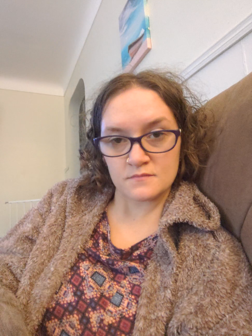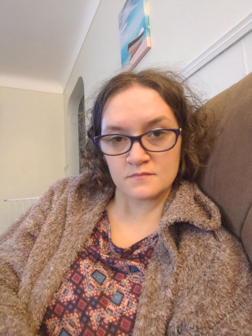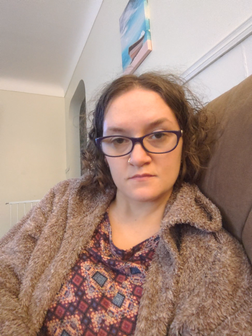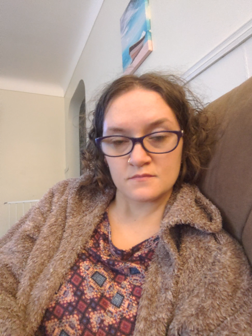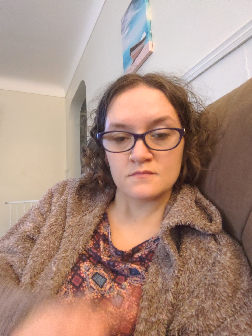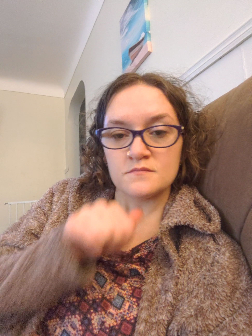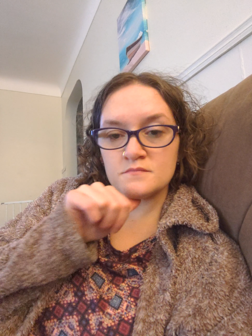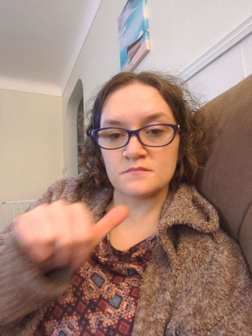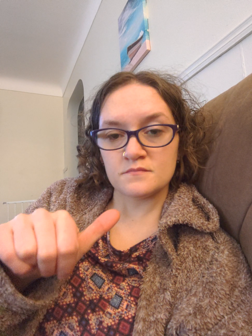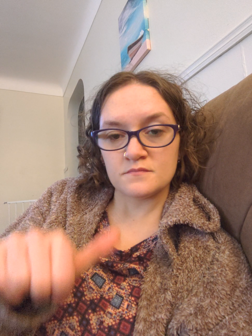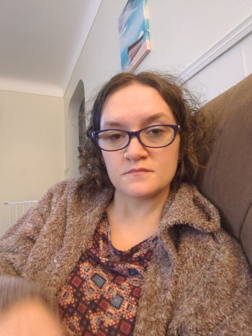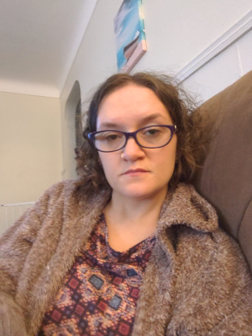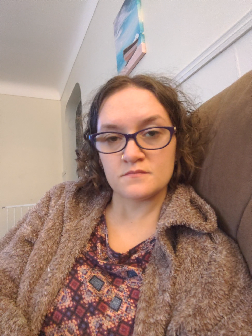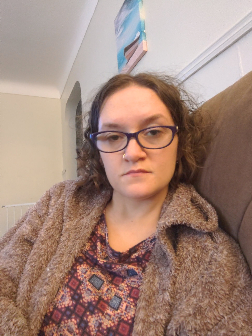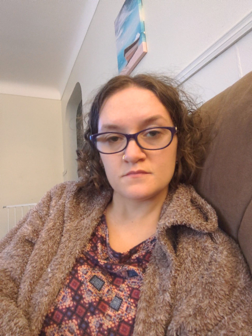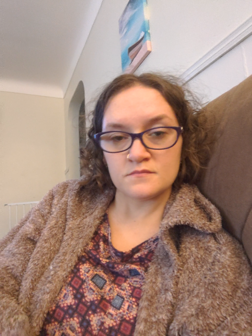not